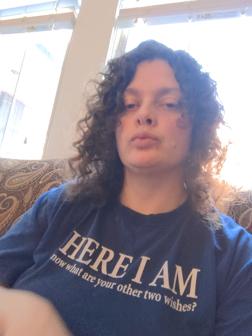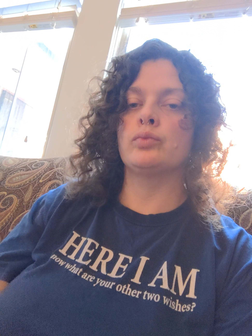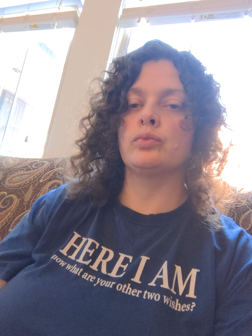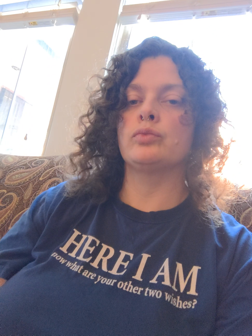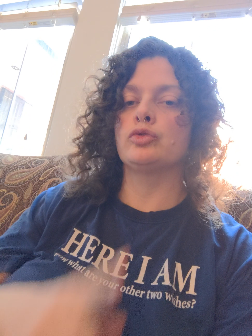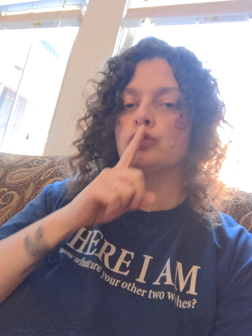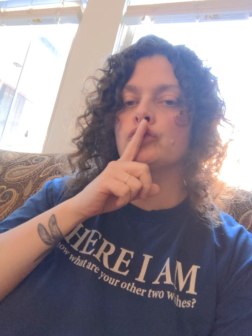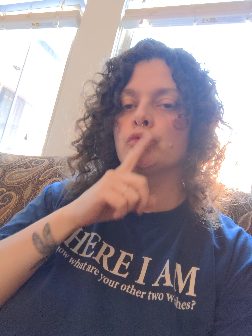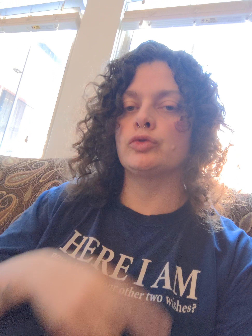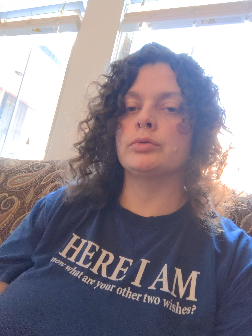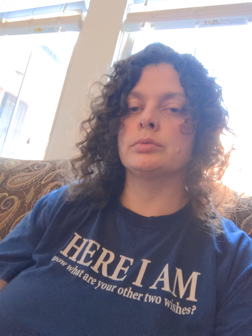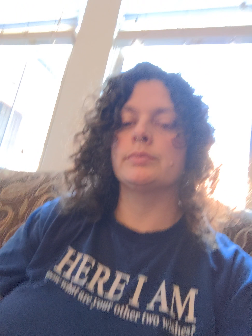shhh